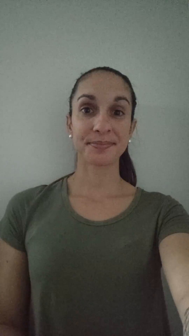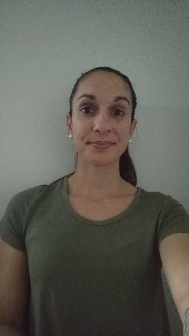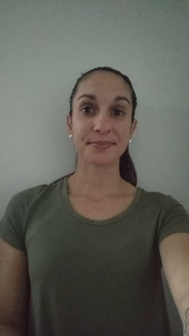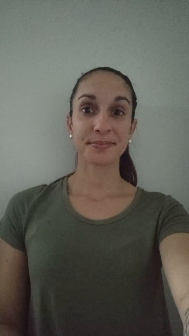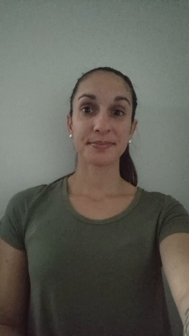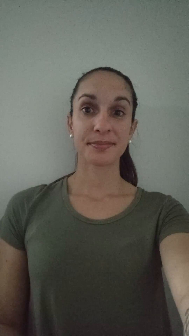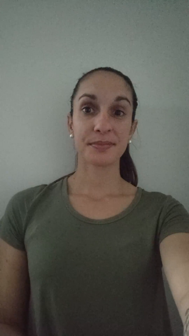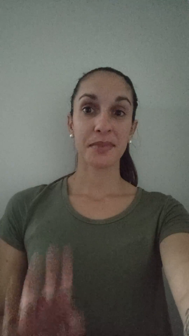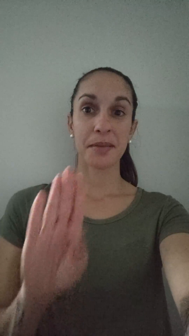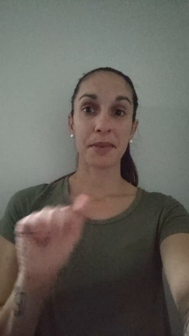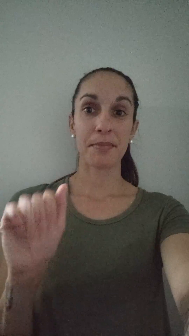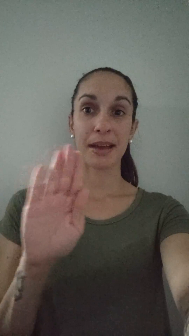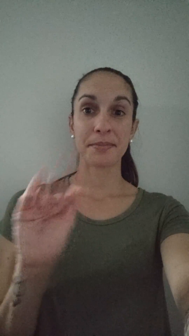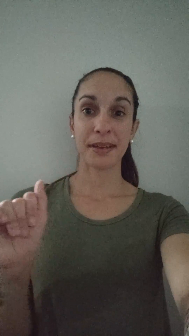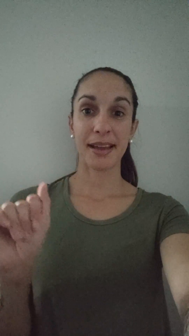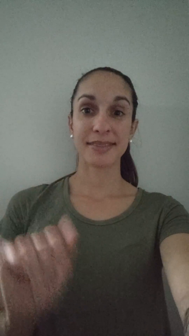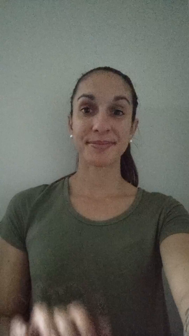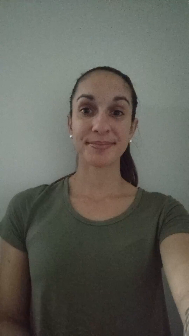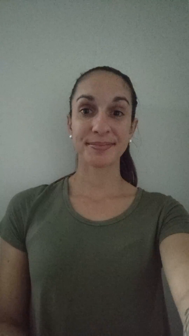baa baa